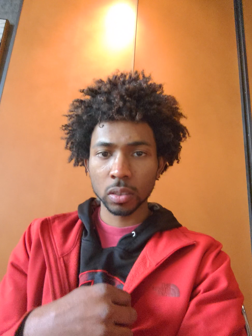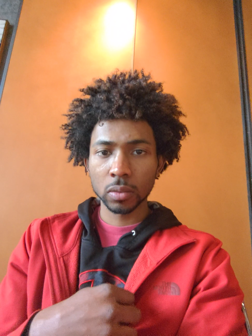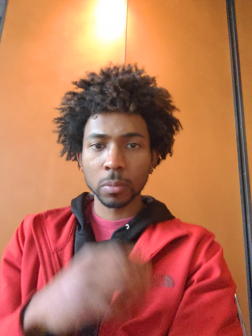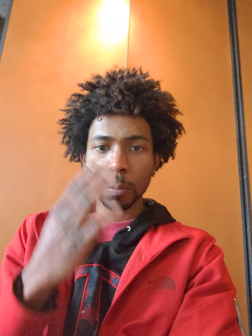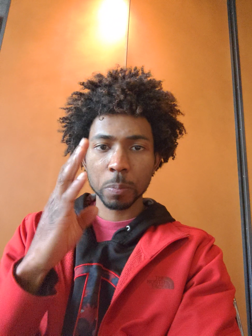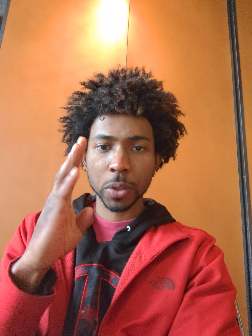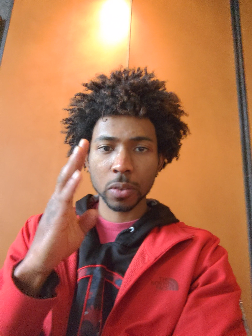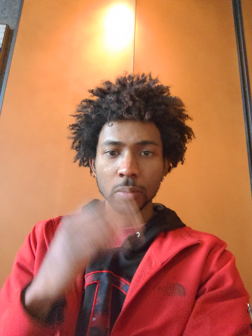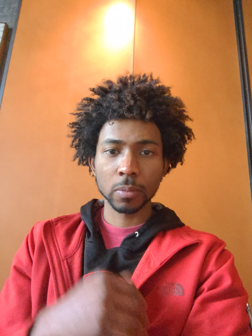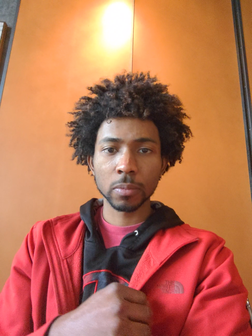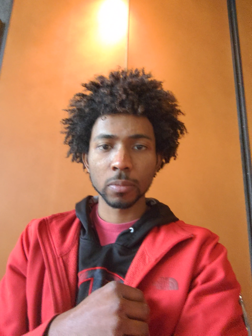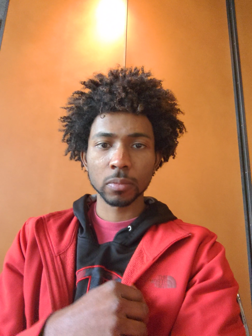blue